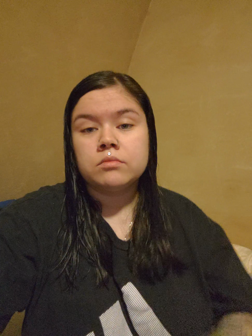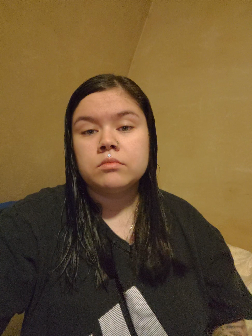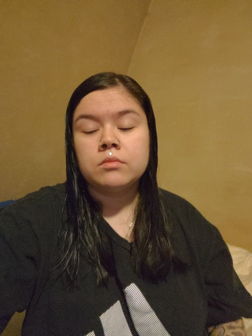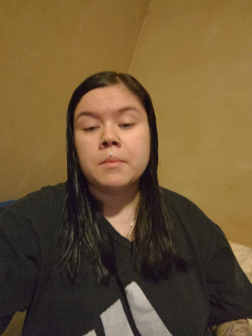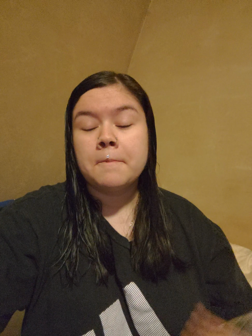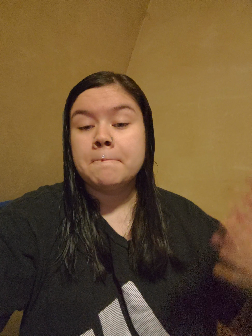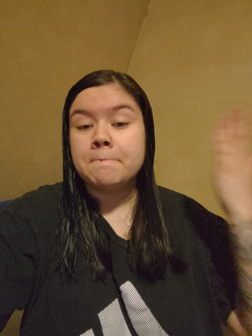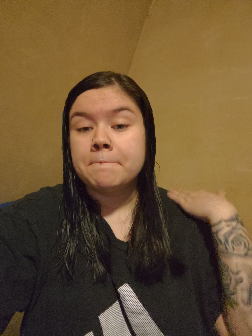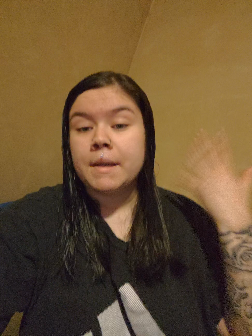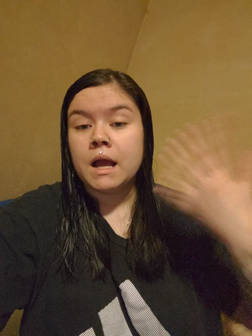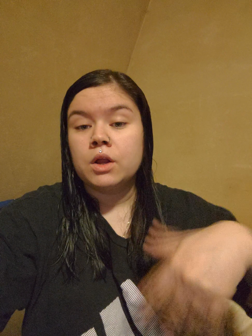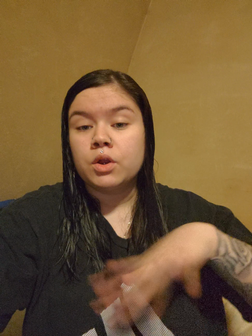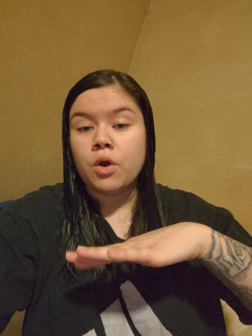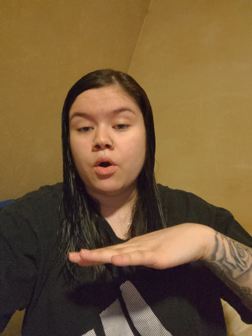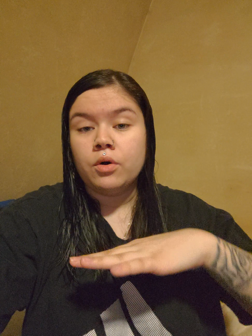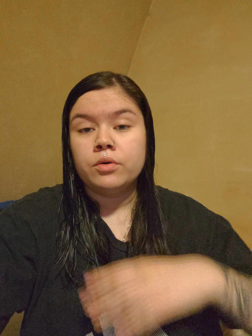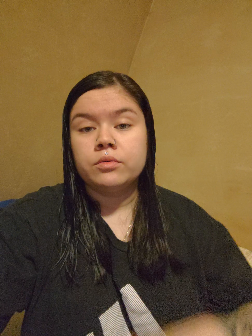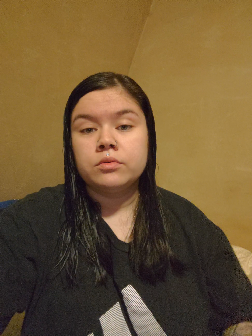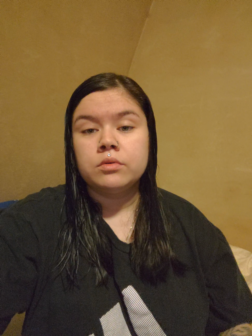backyard